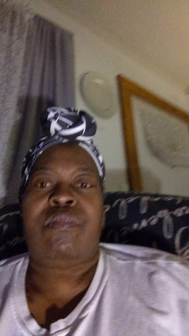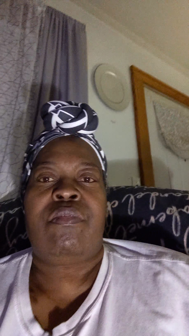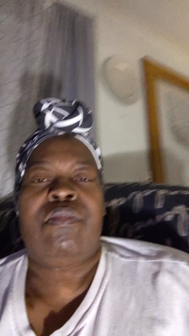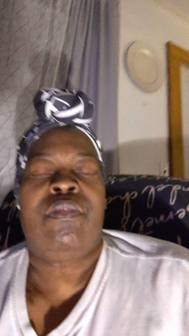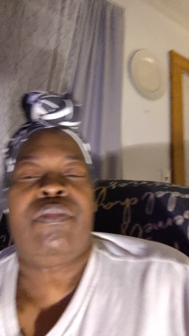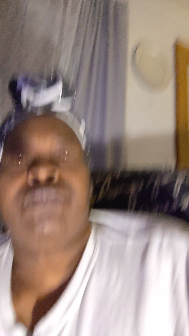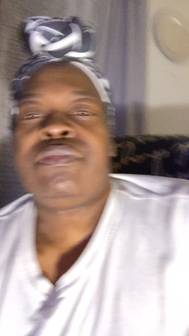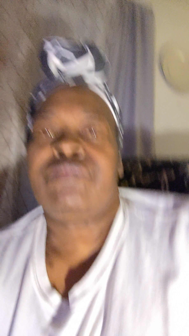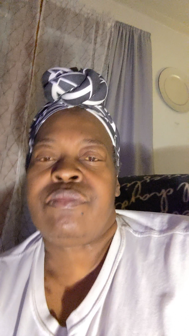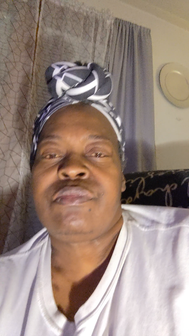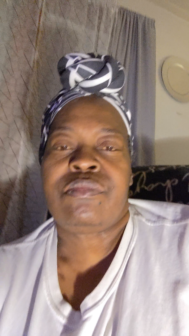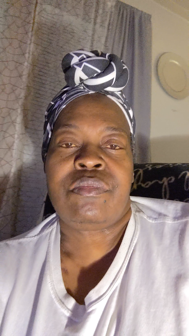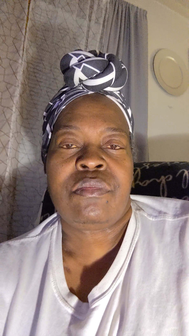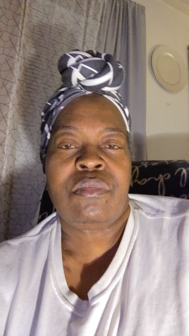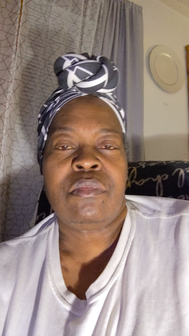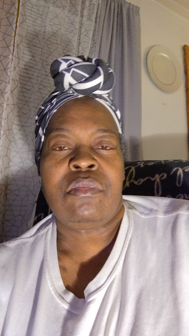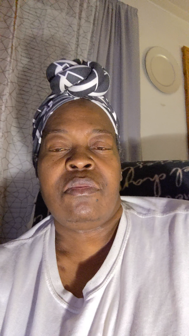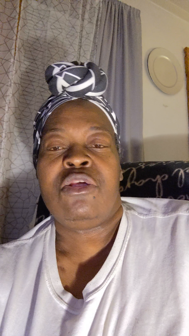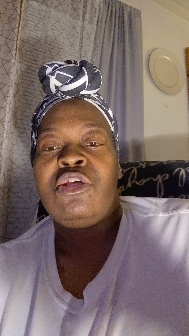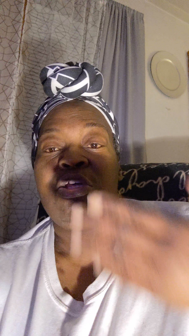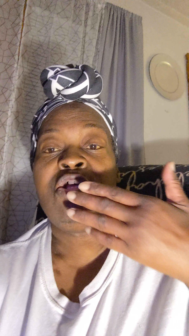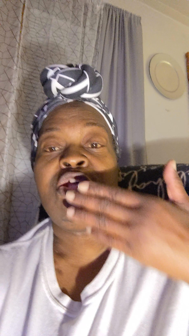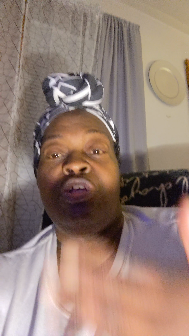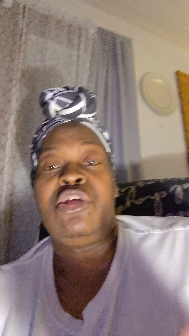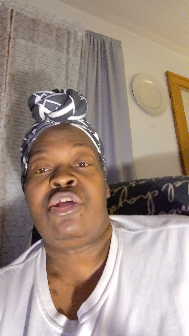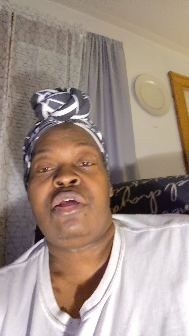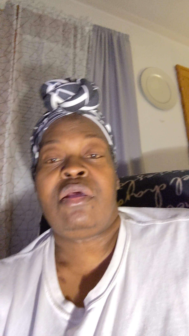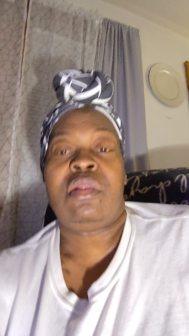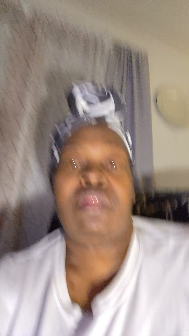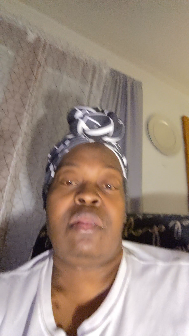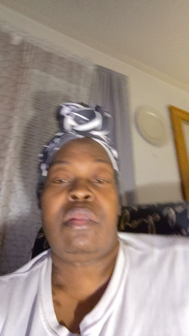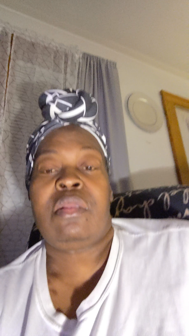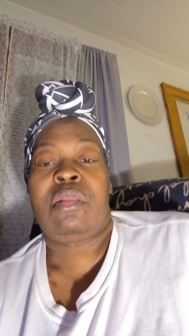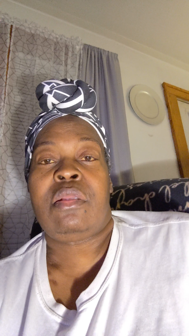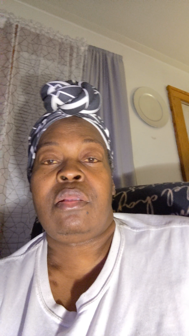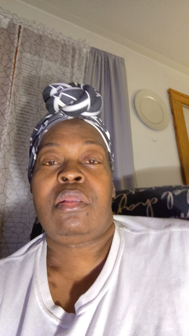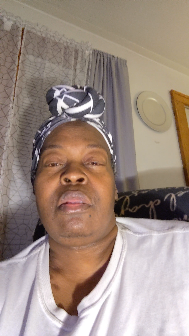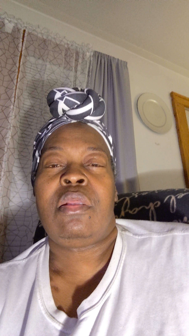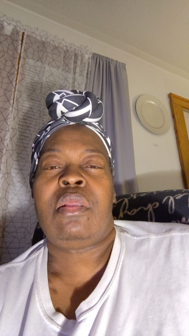good